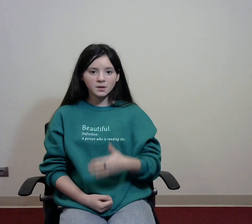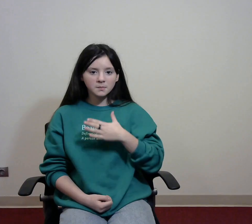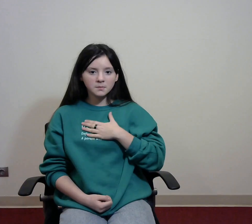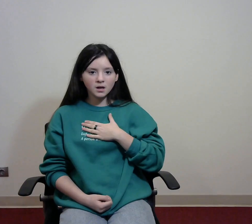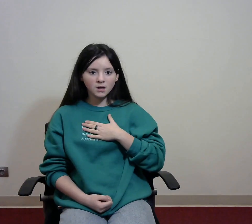mən